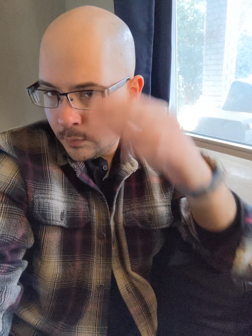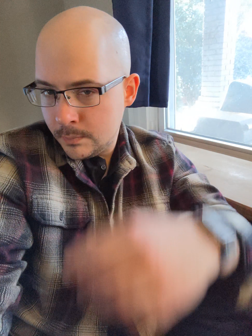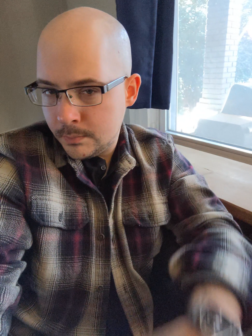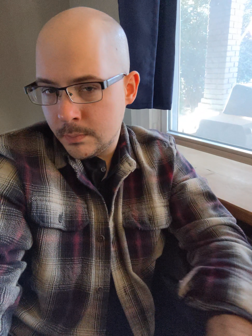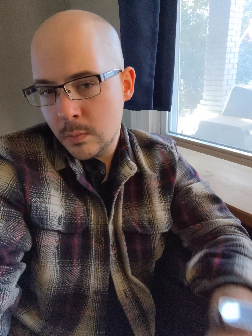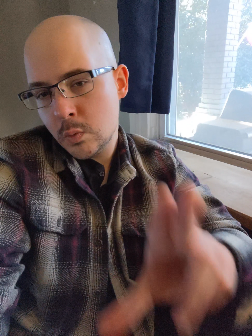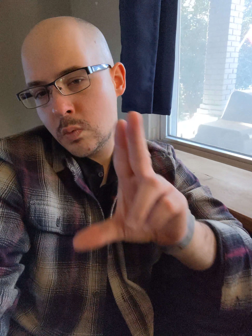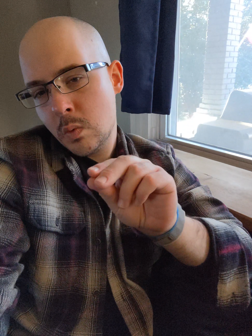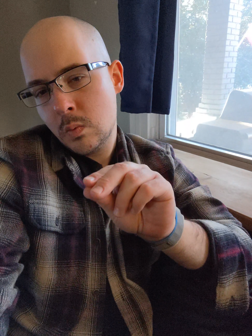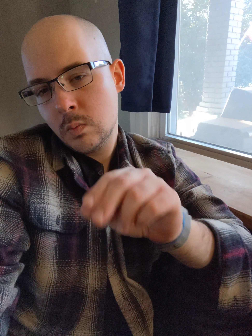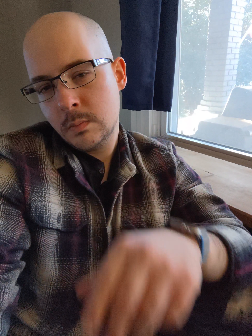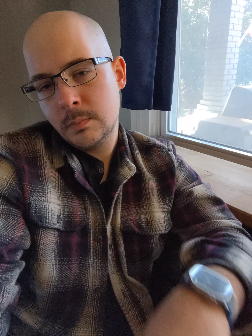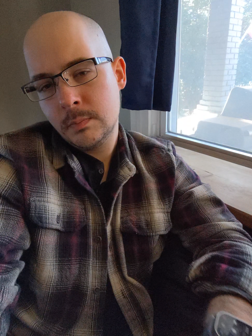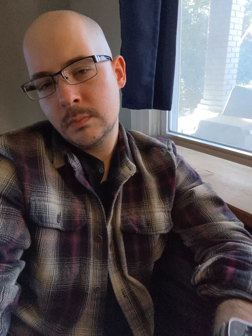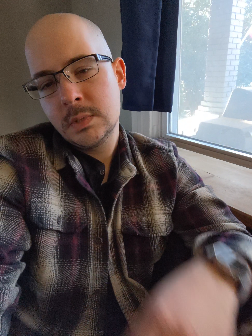no